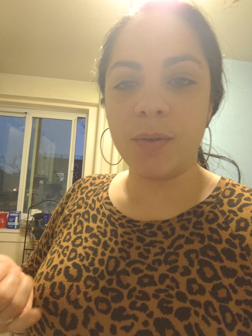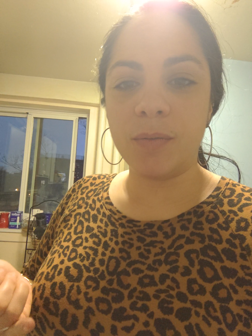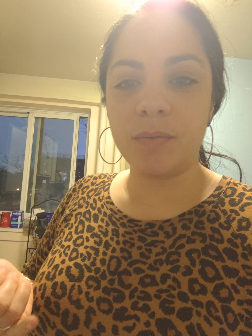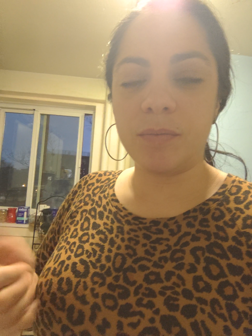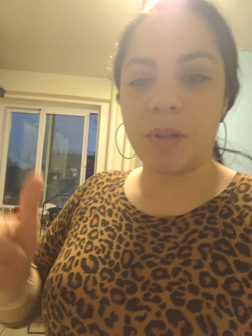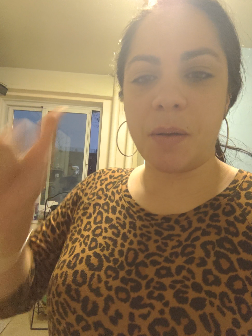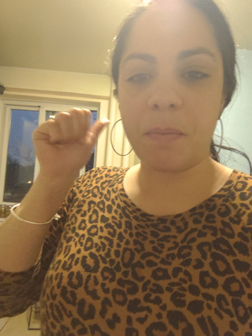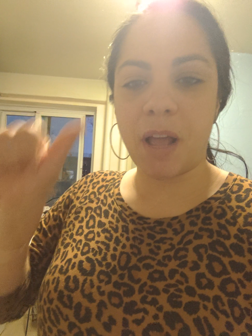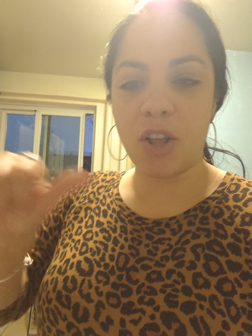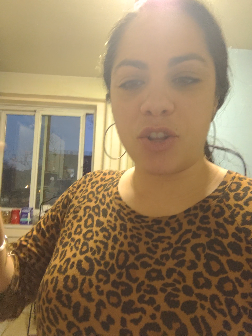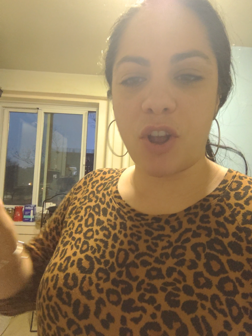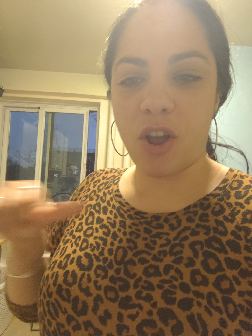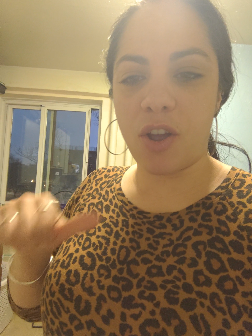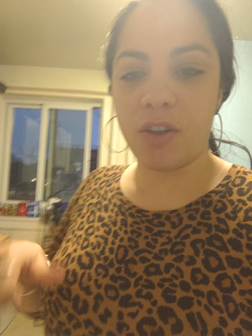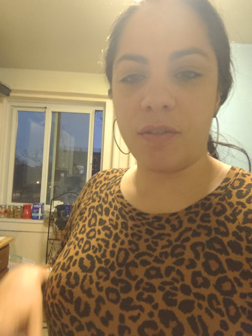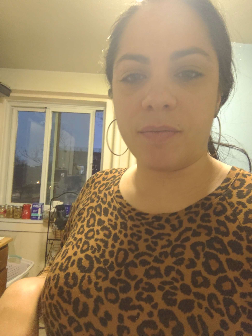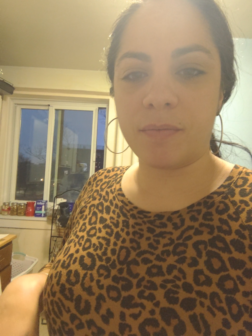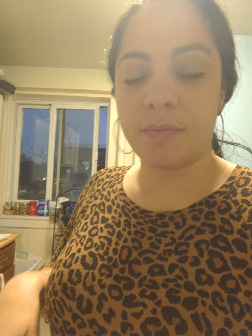backyard